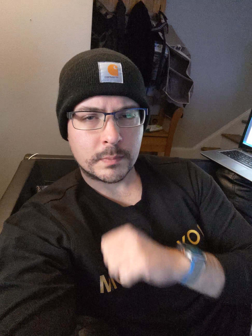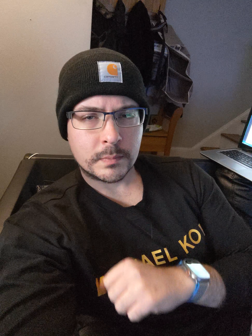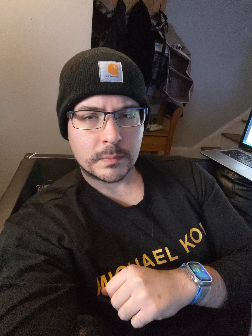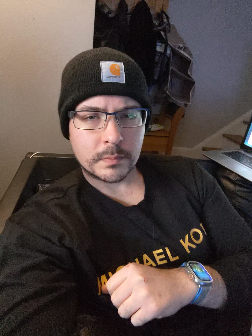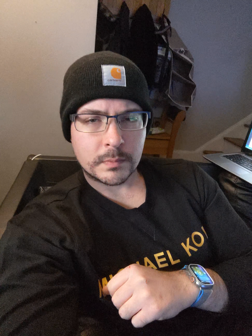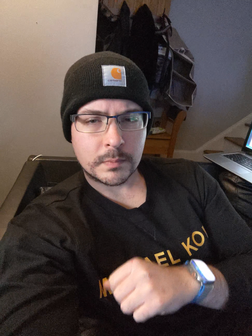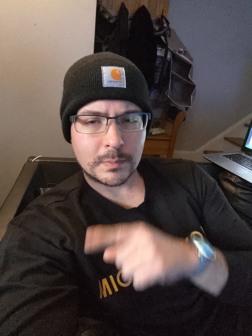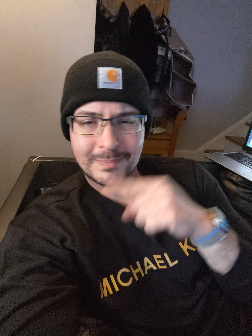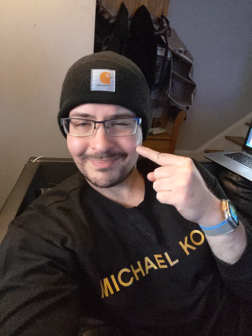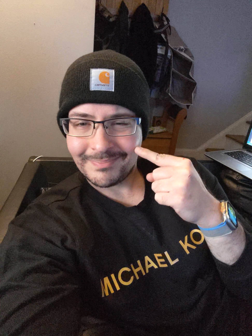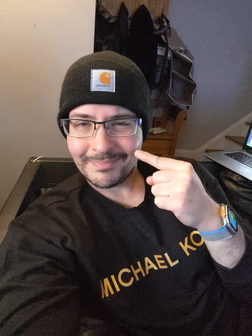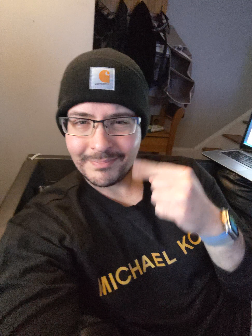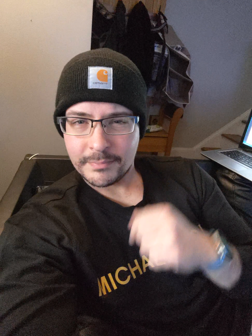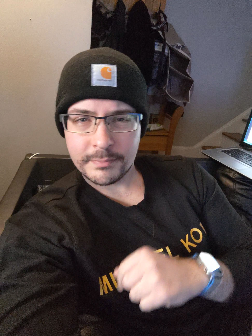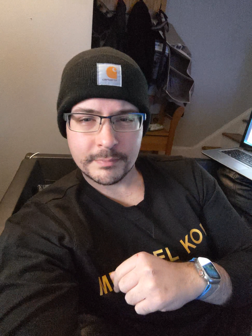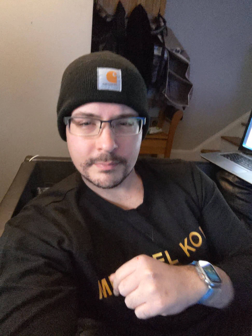smile